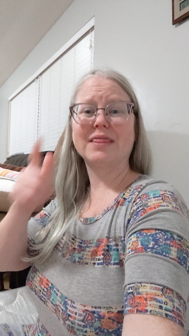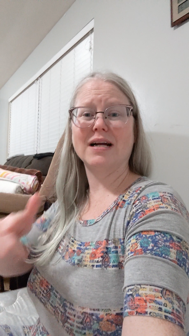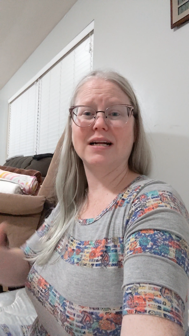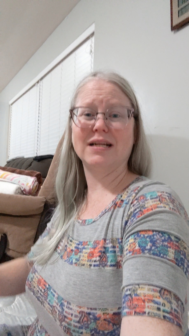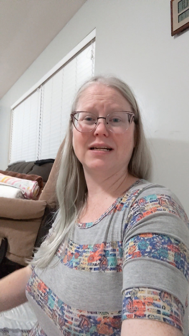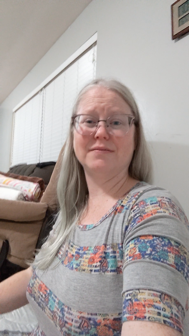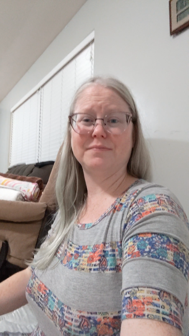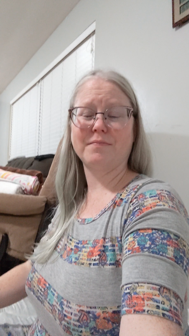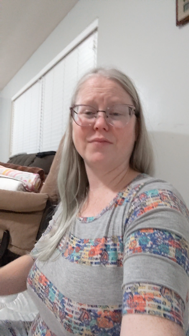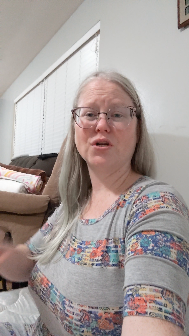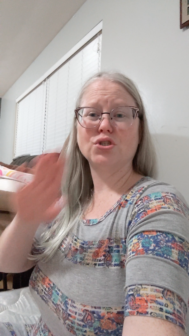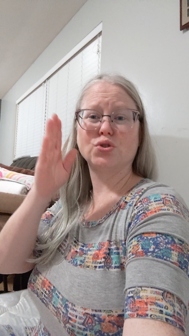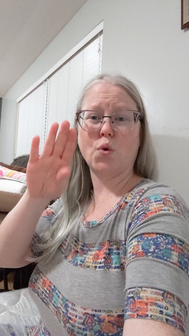door